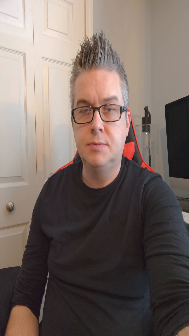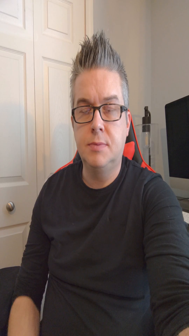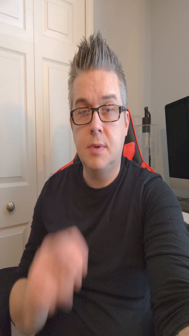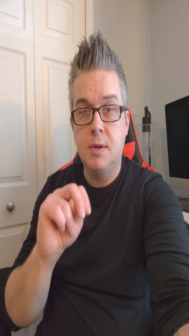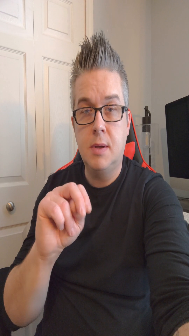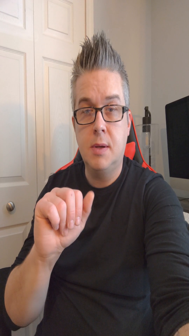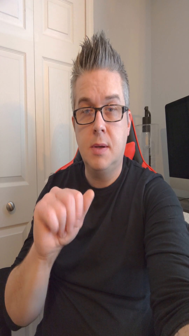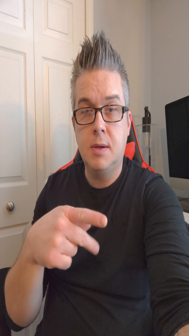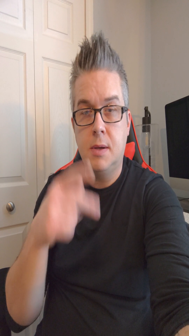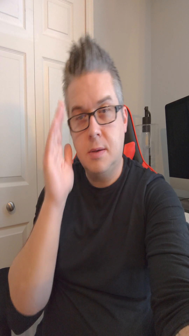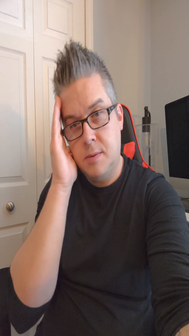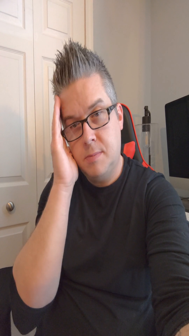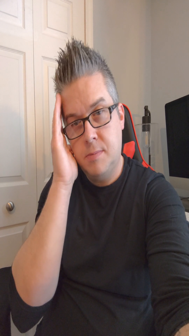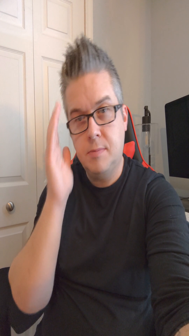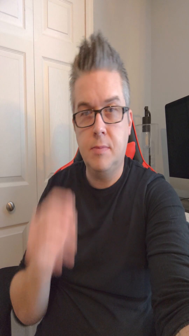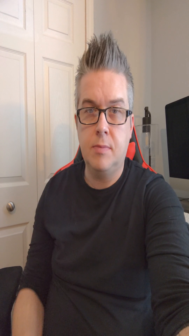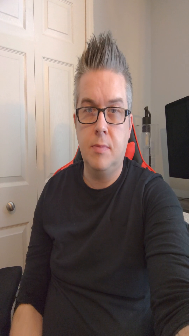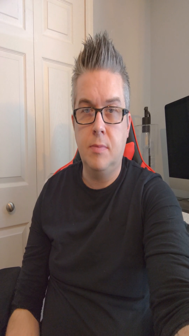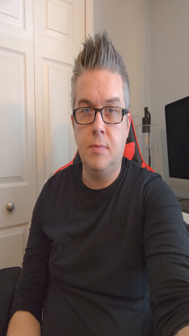nap